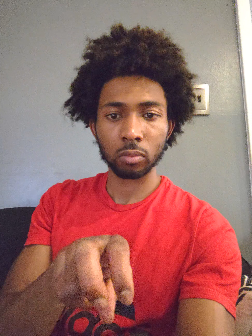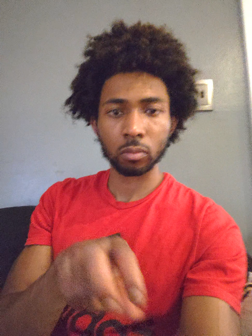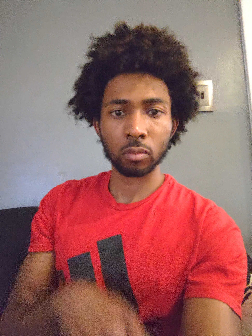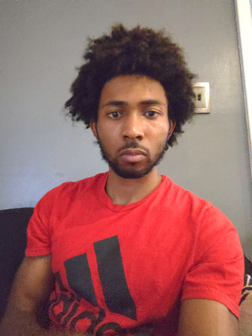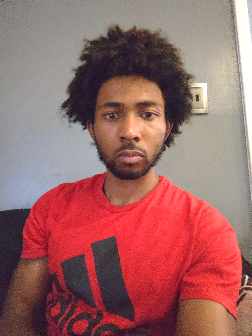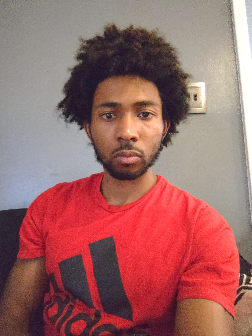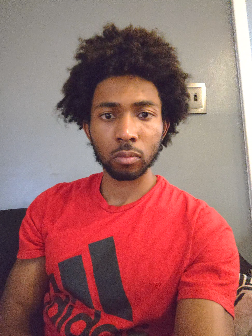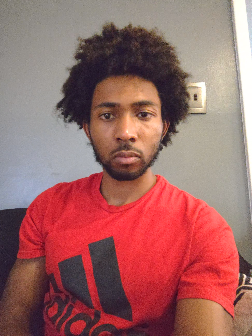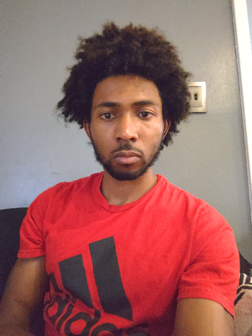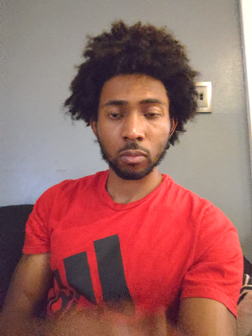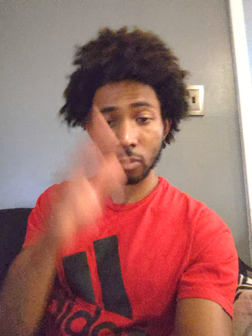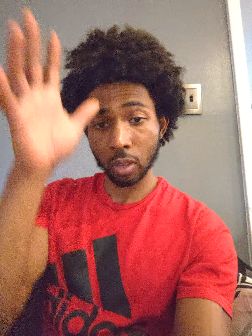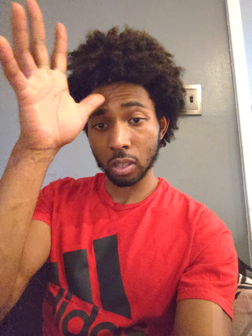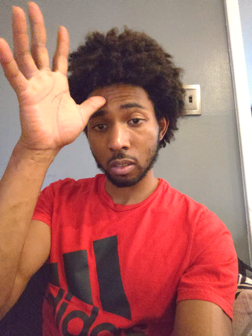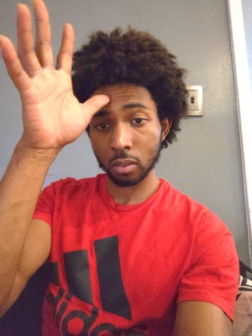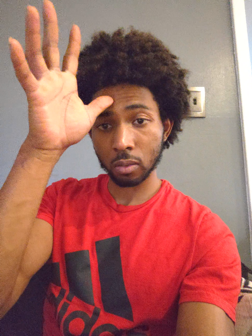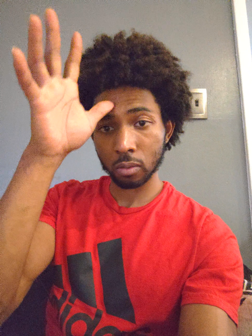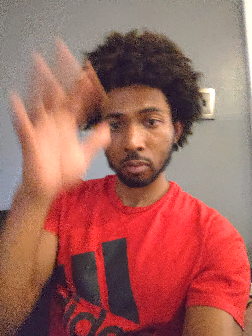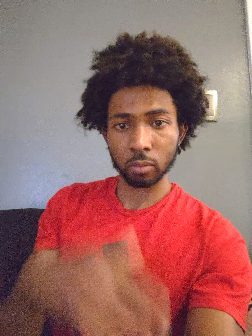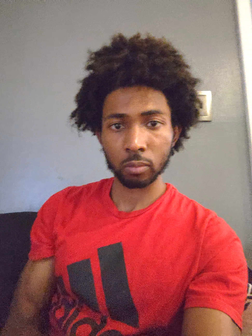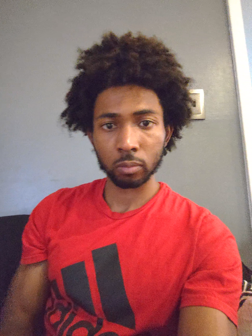daddy